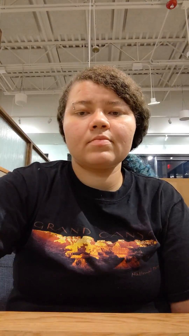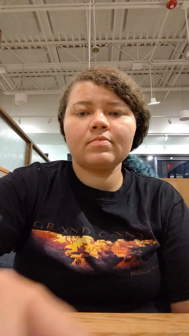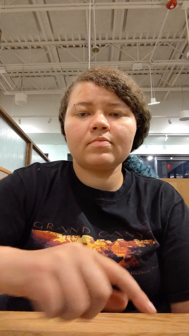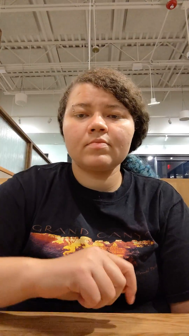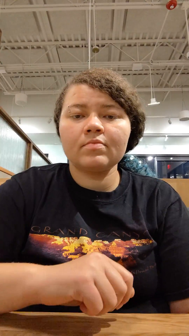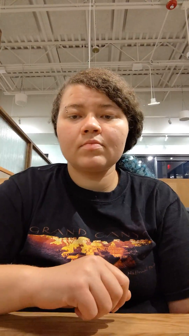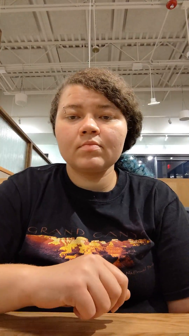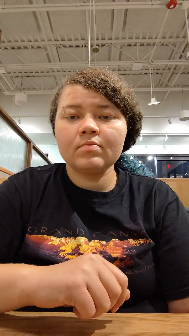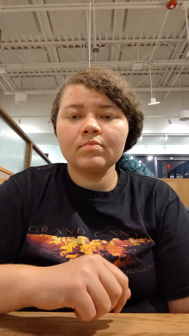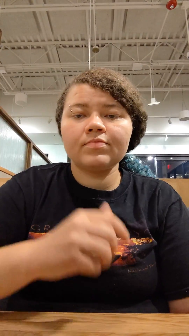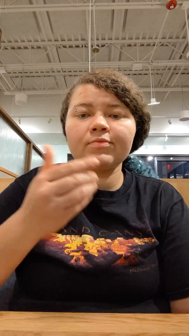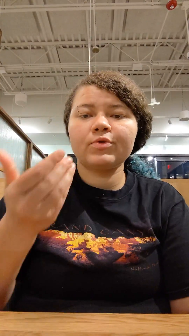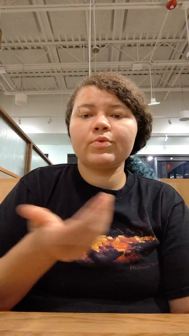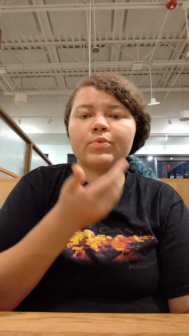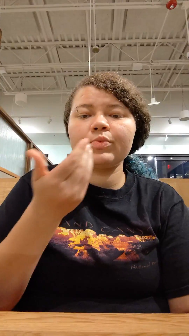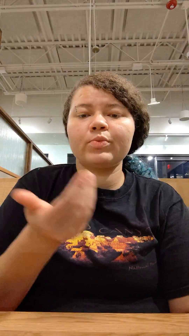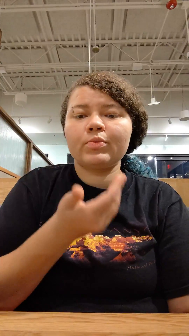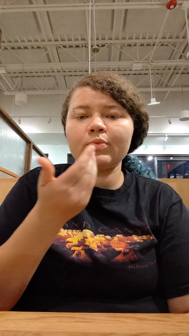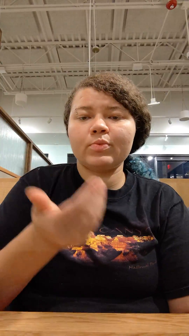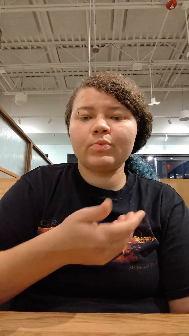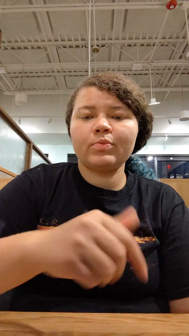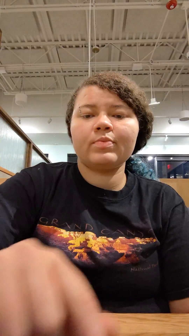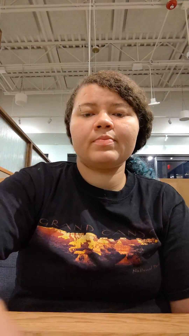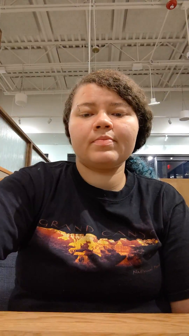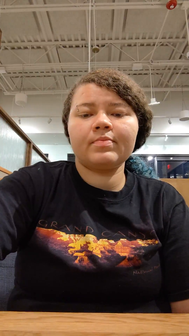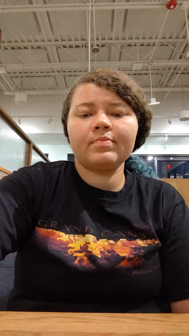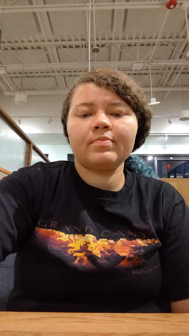new